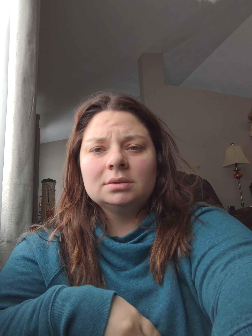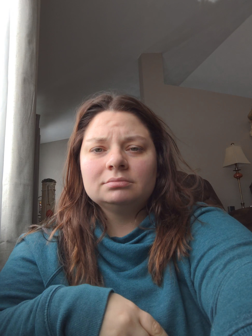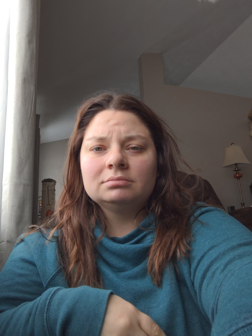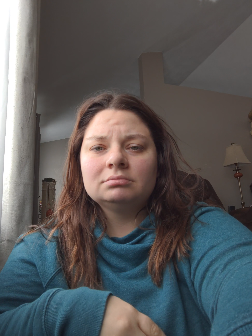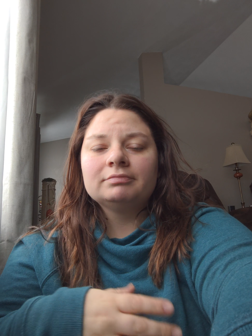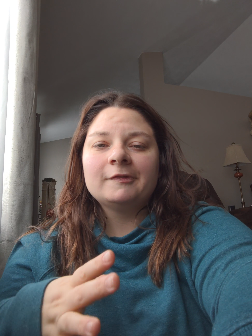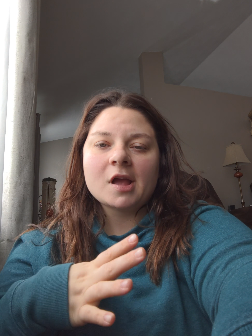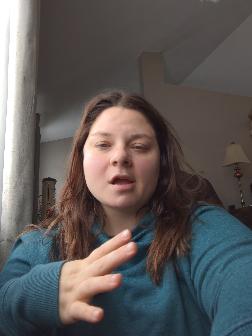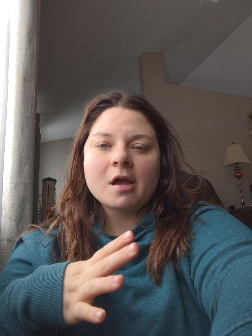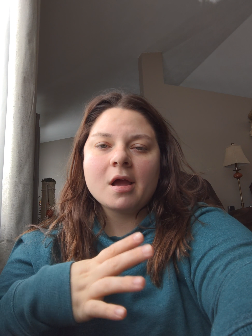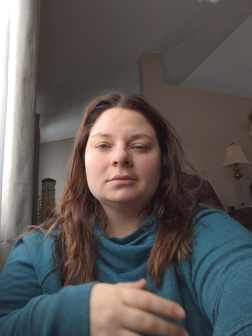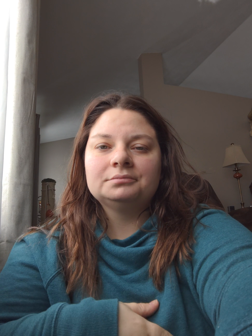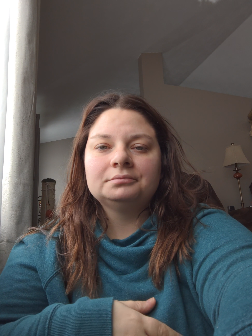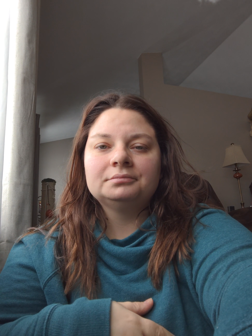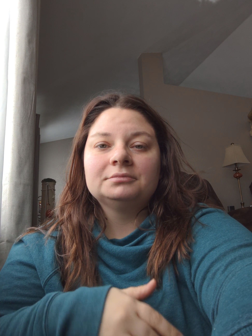fine